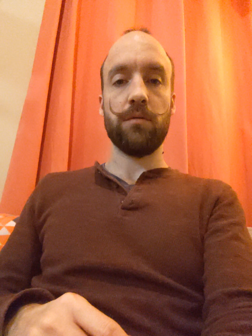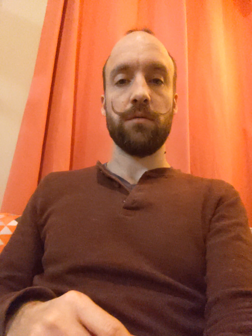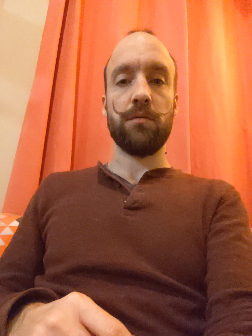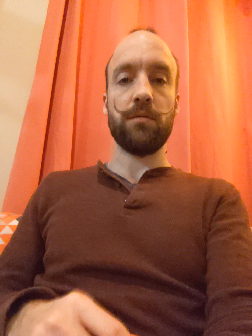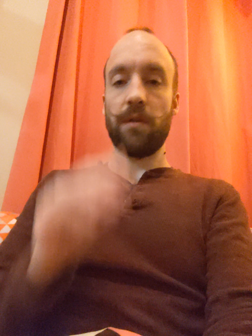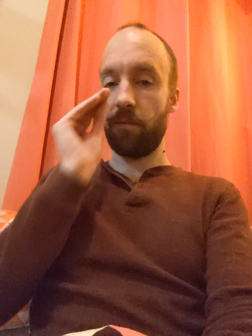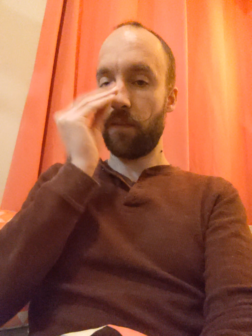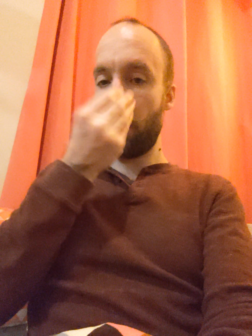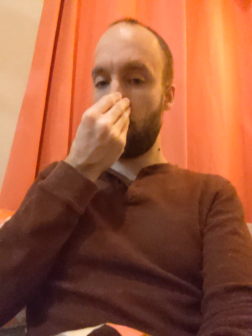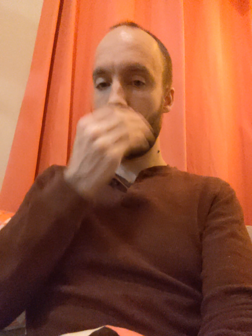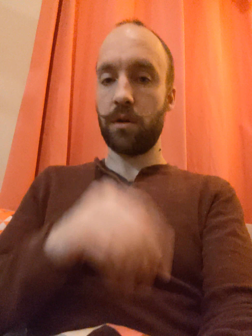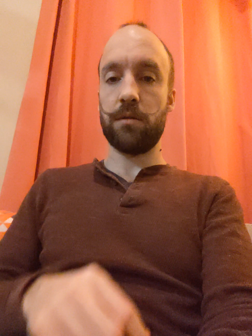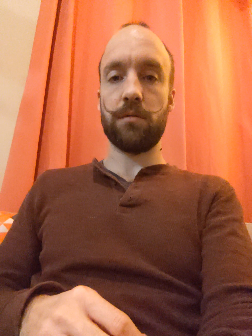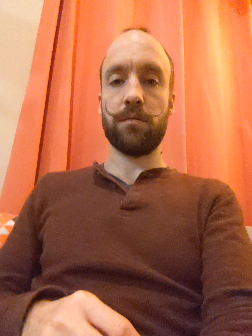flower